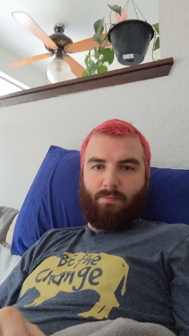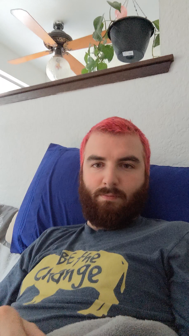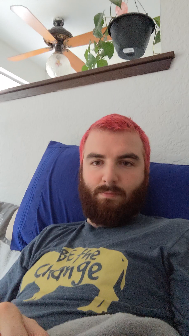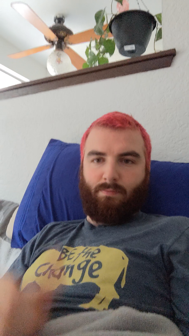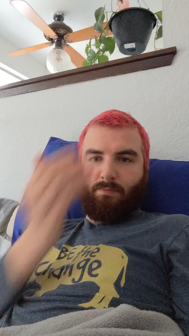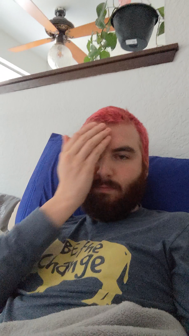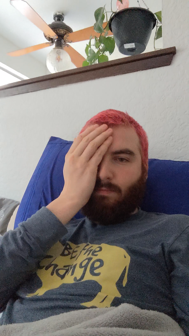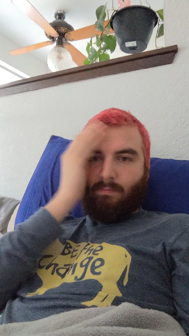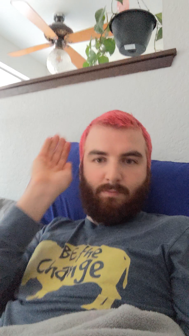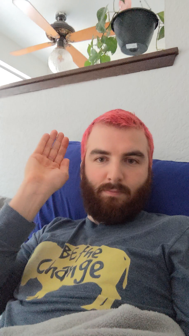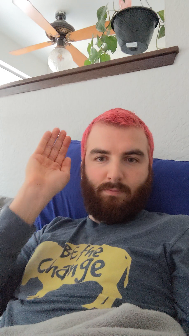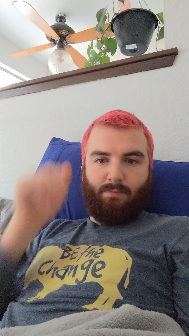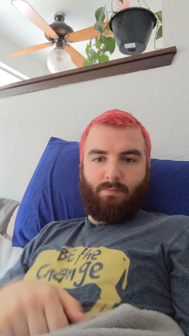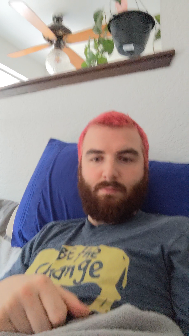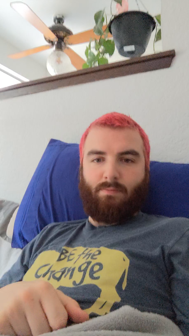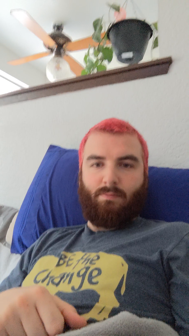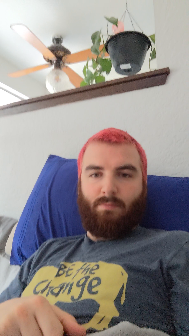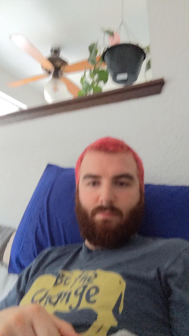peekaboo